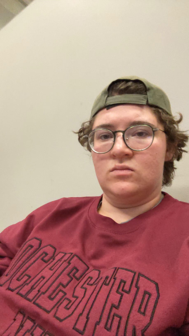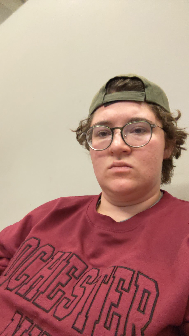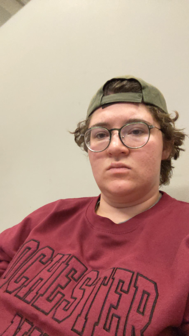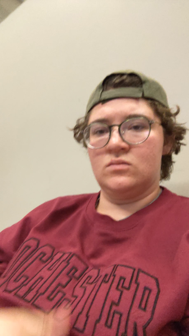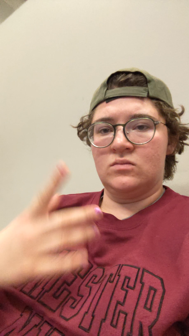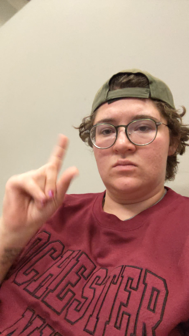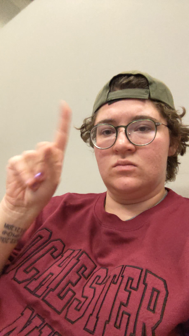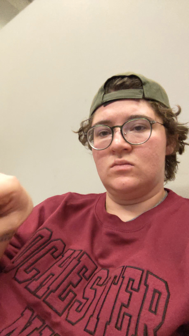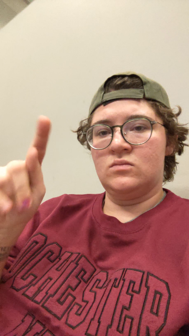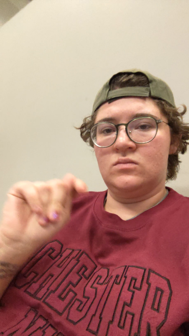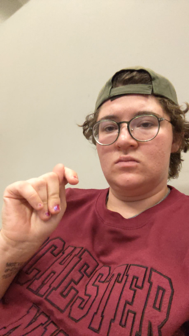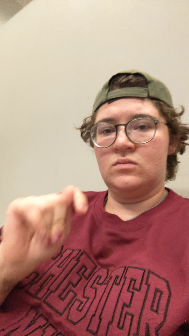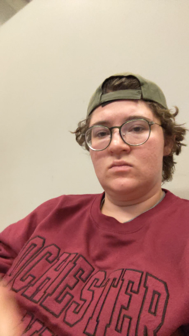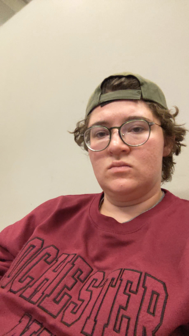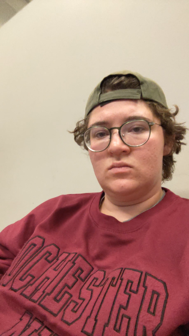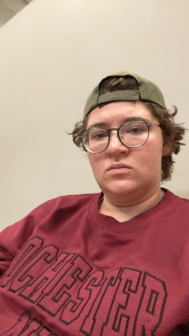go potty